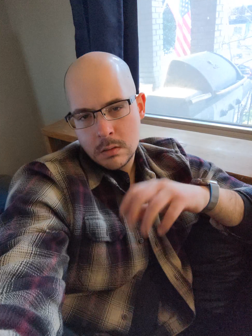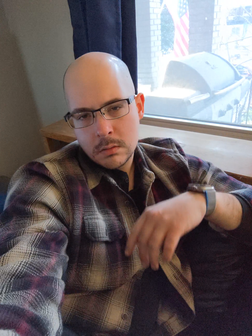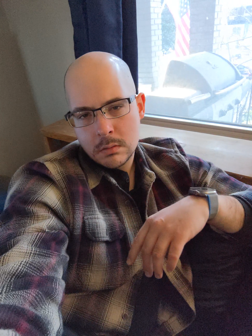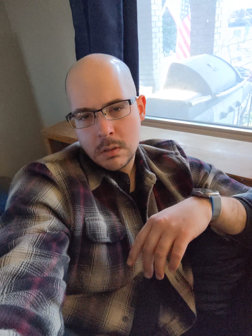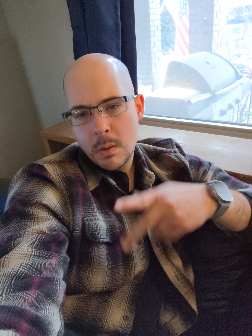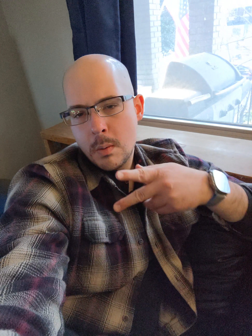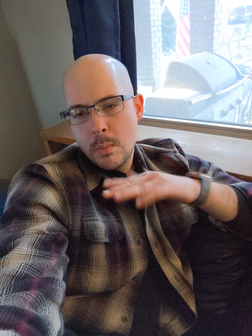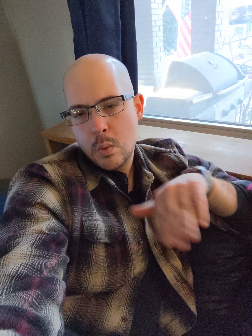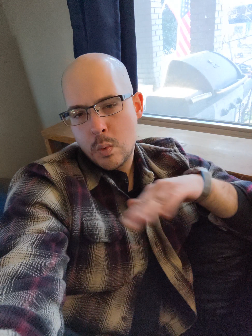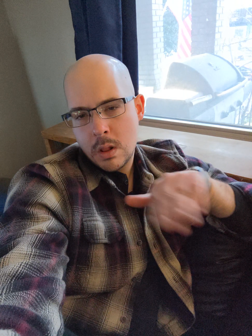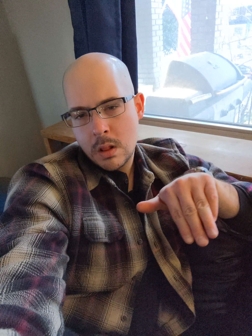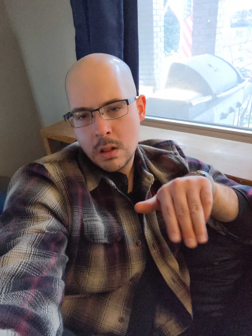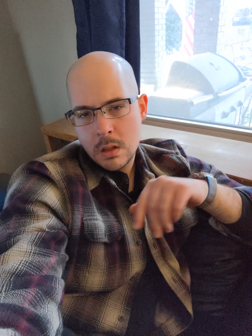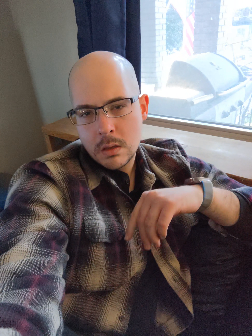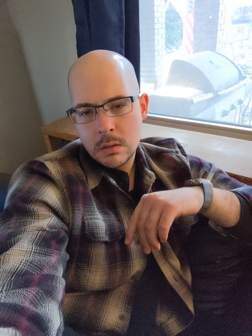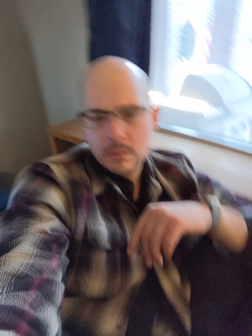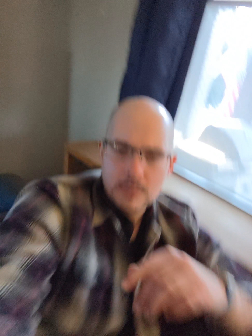pool